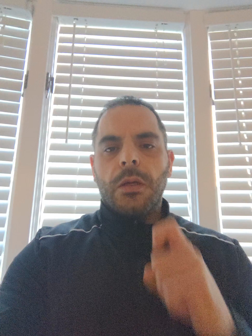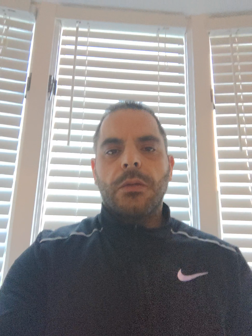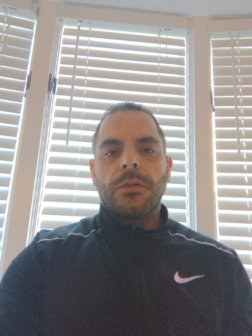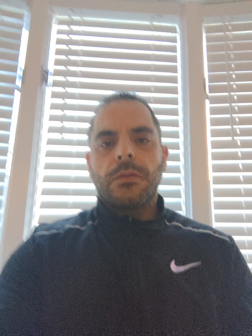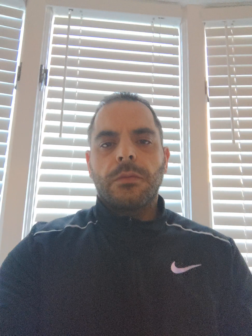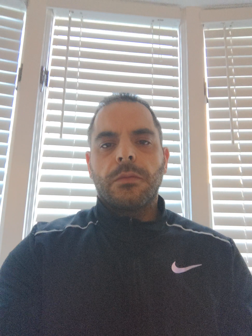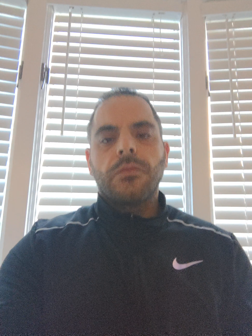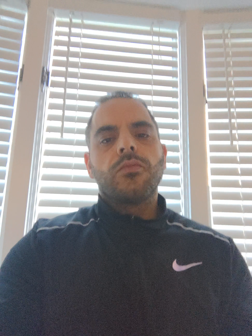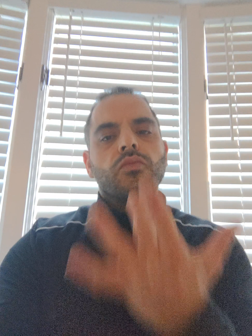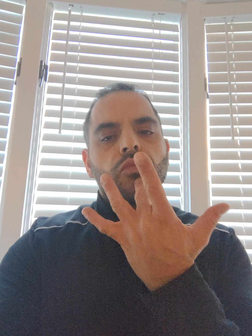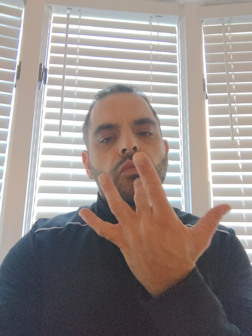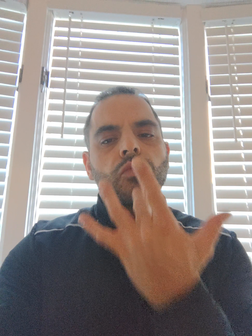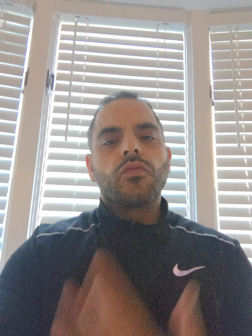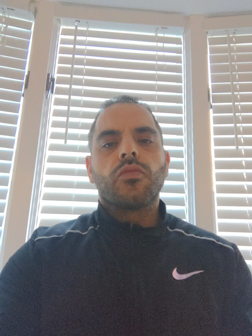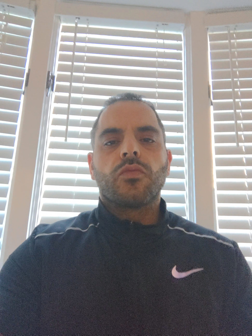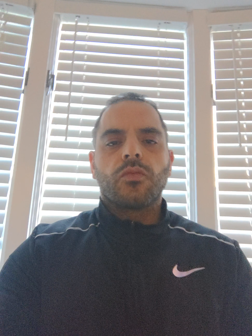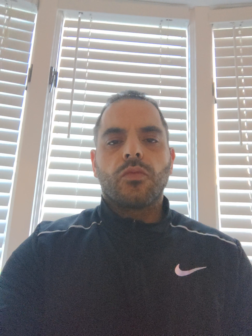taste